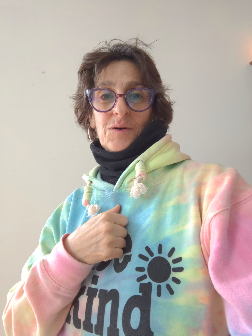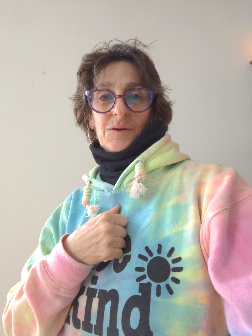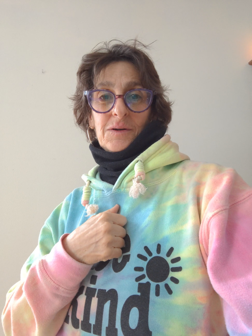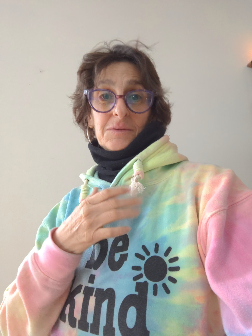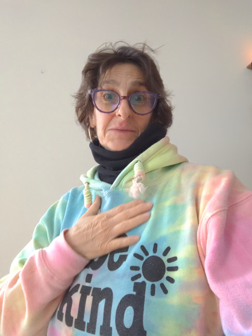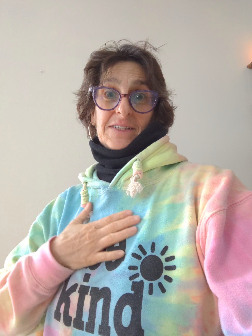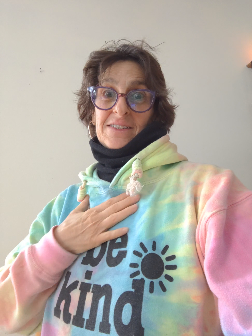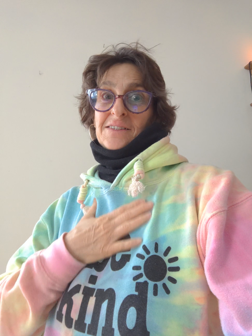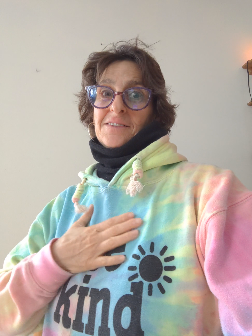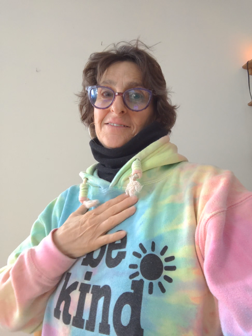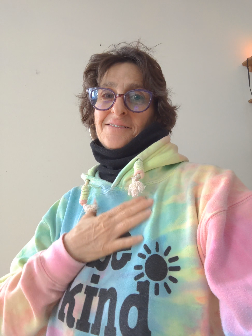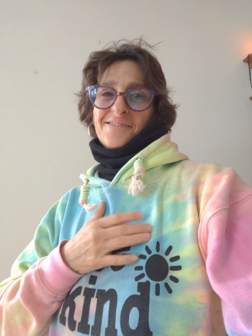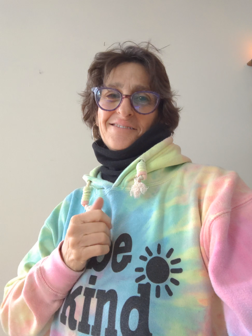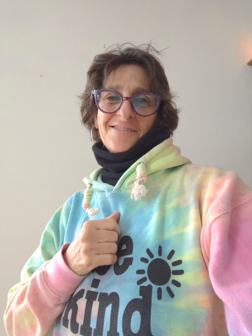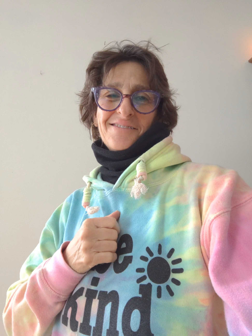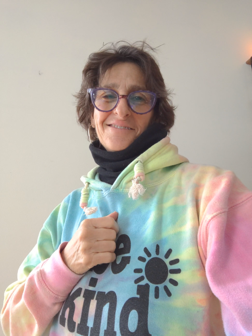please